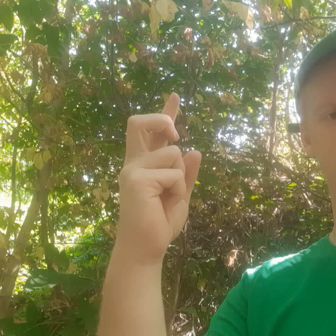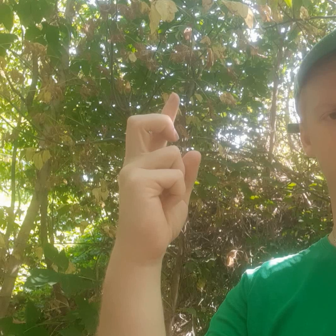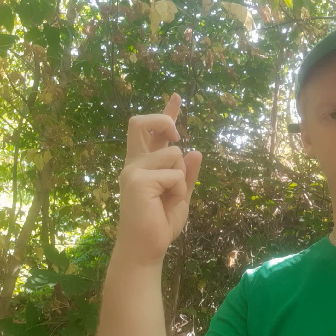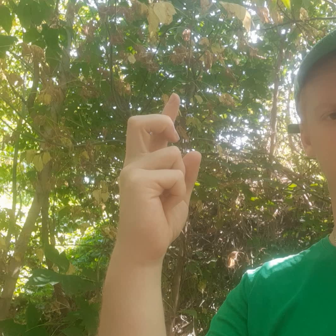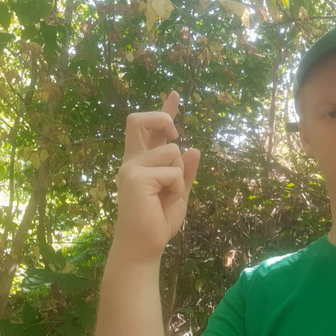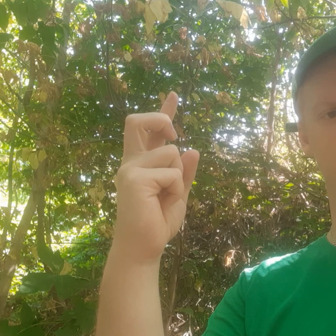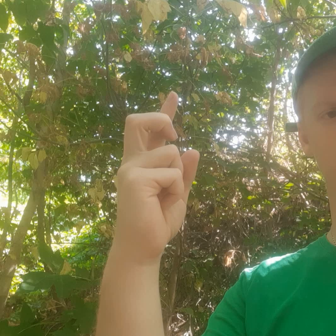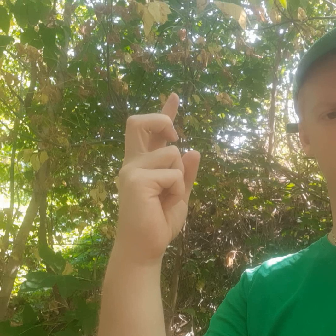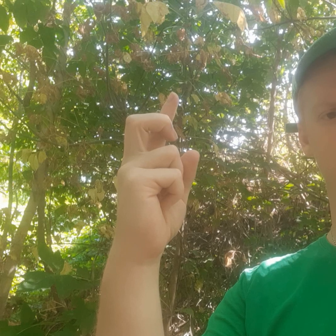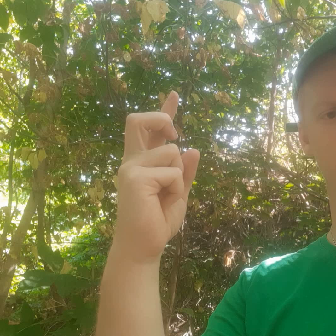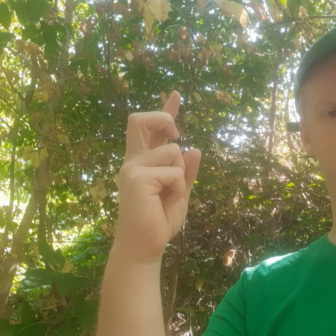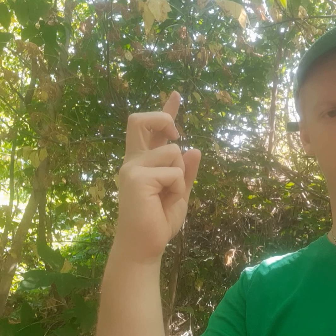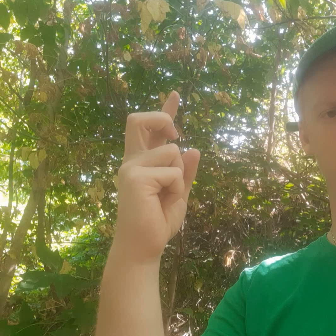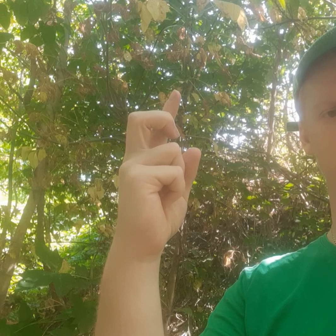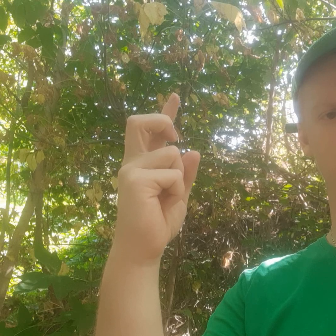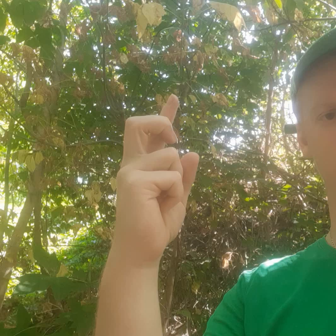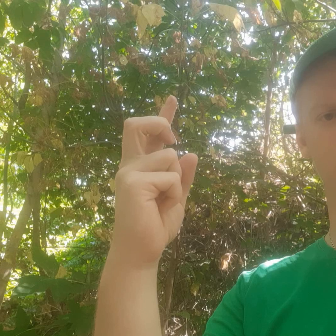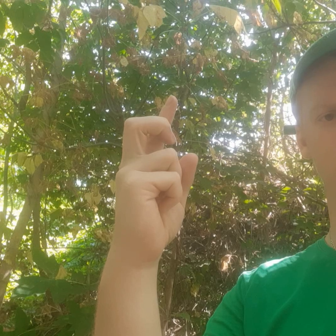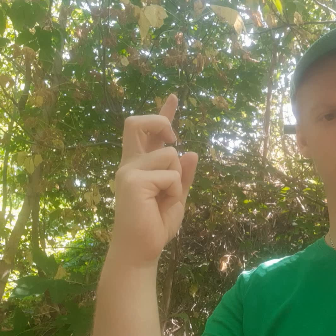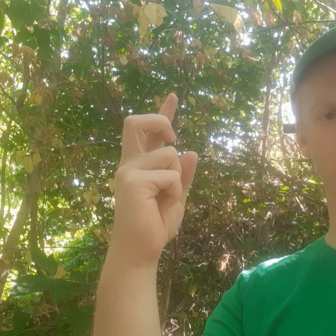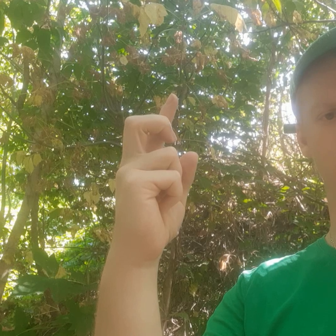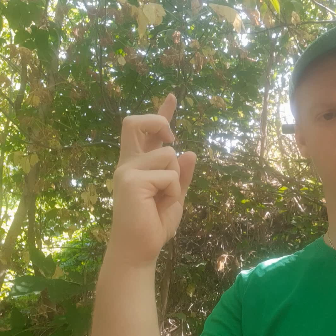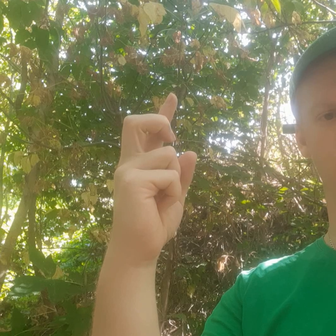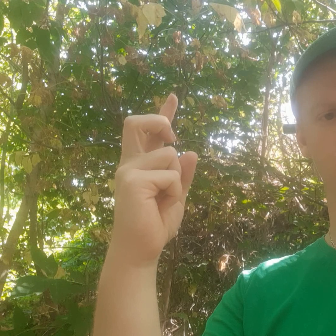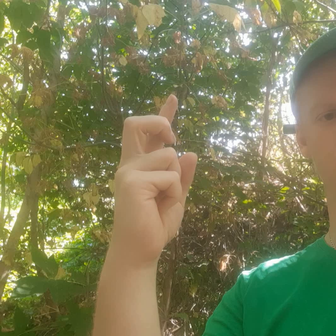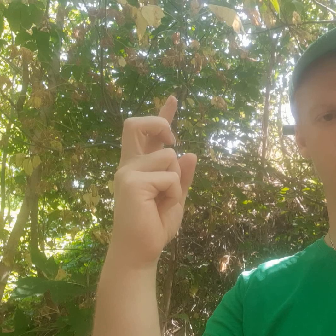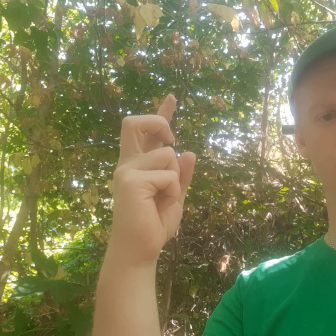Б